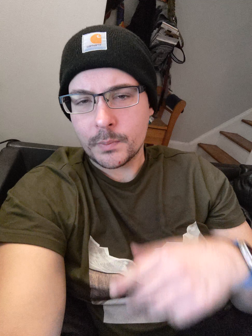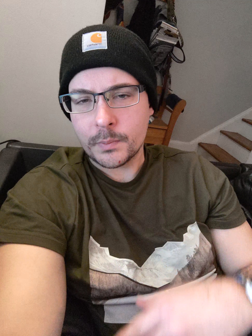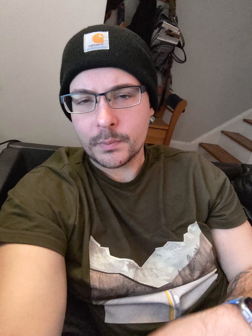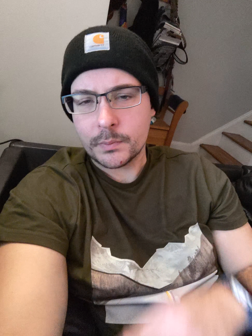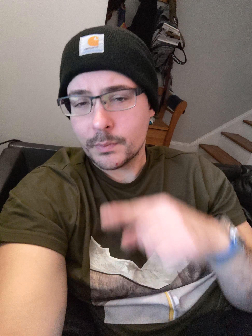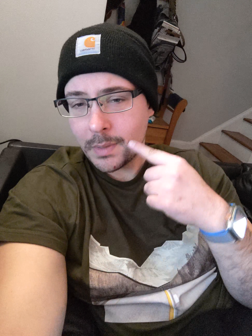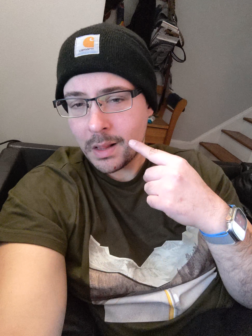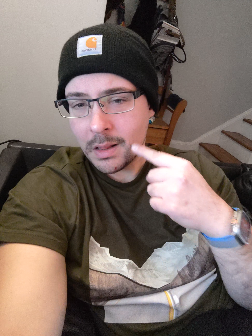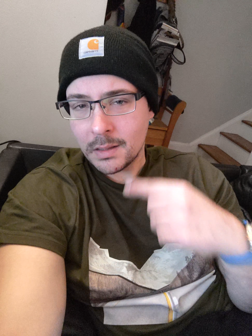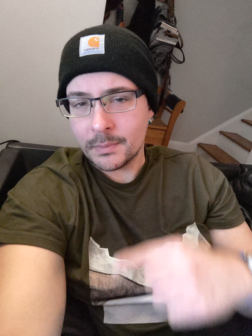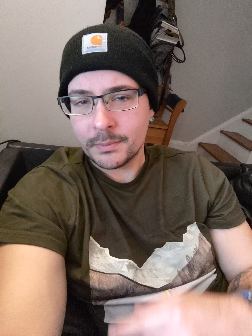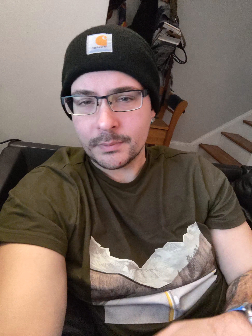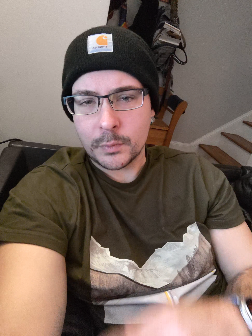smile